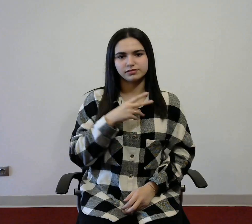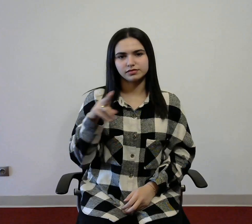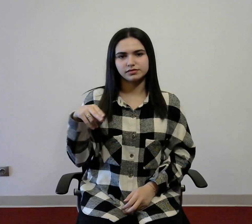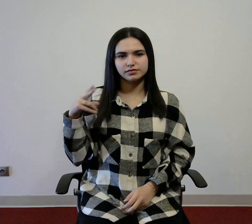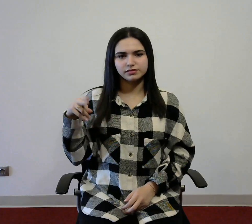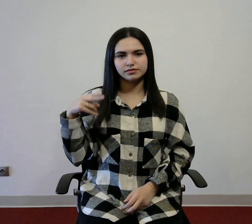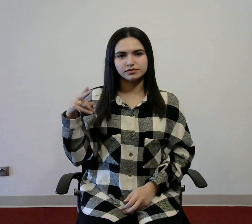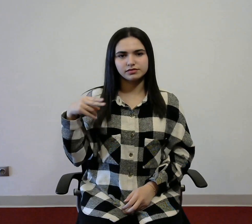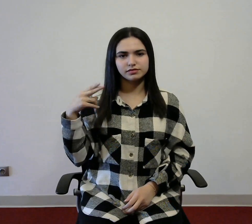D